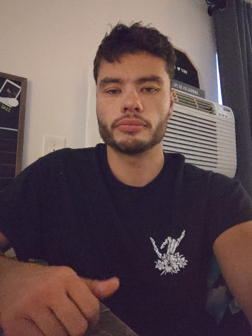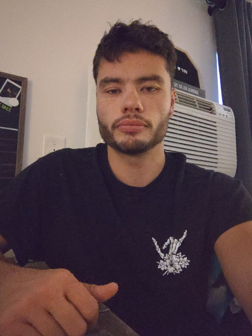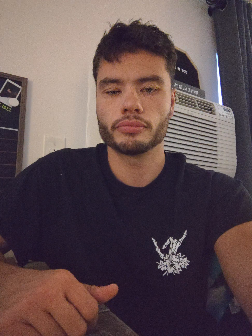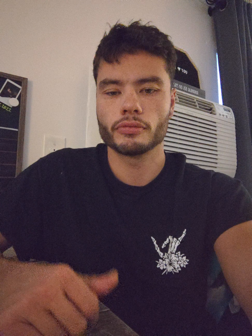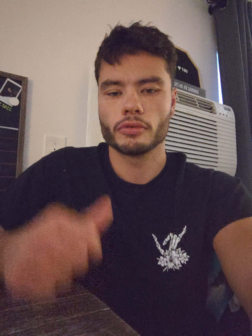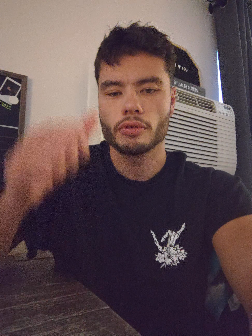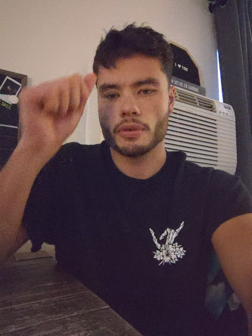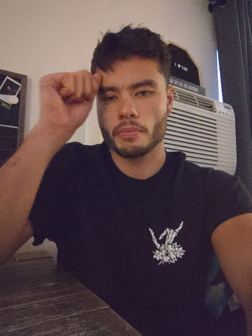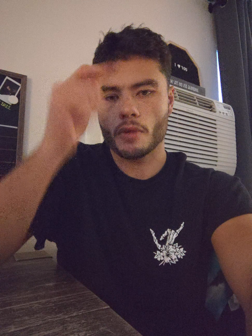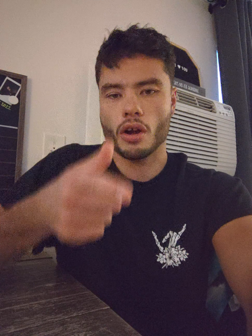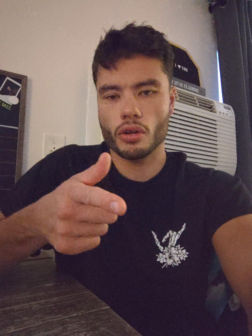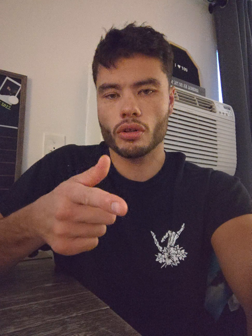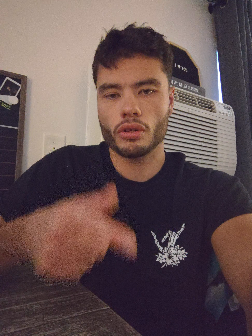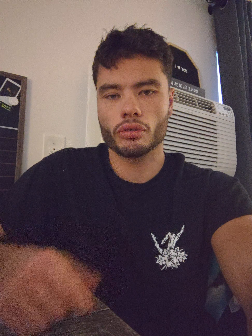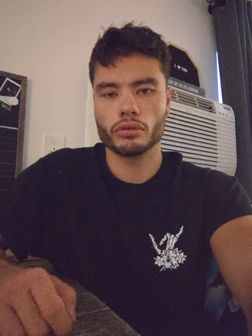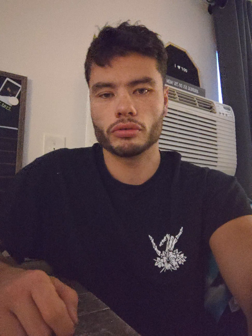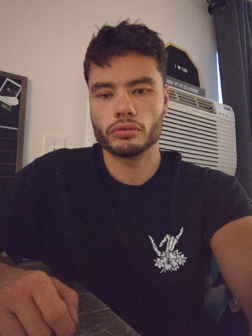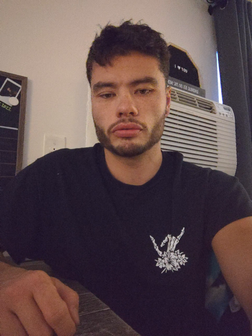brother